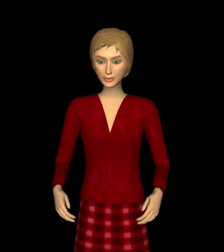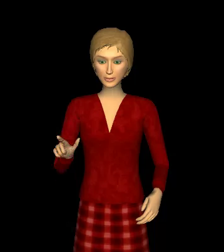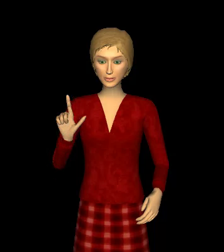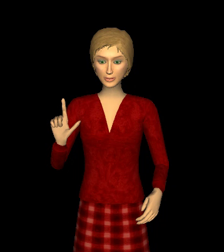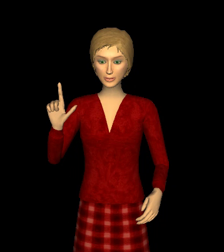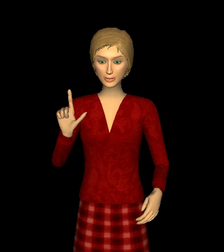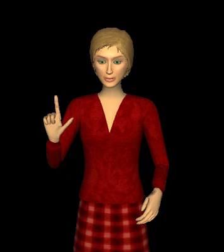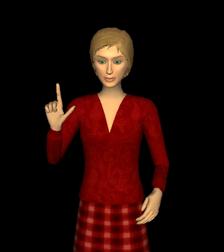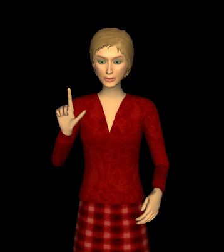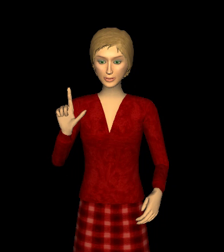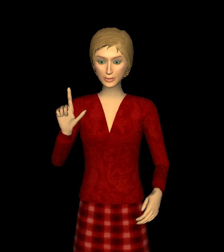الإثنين